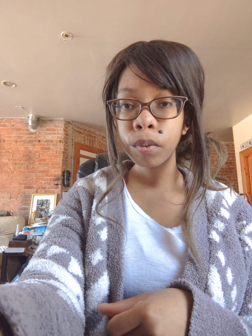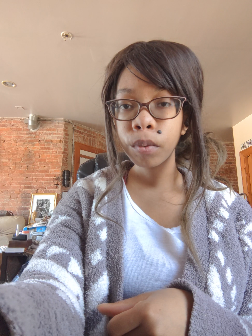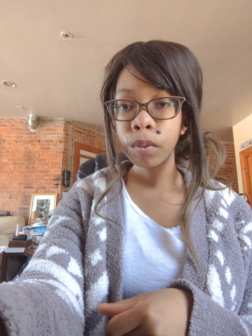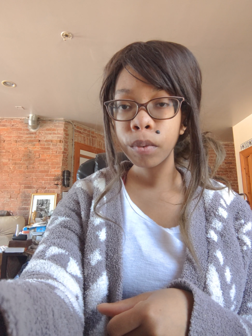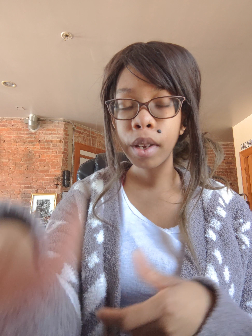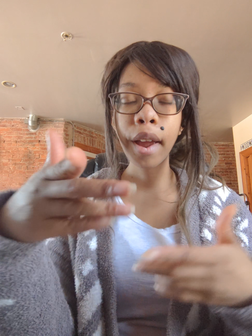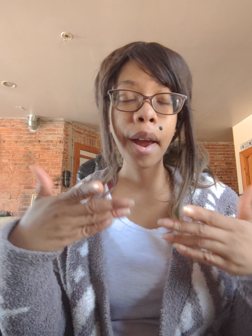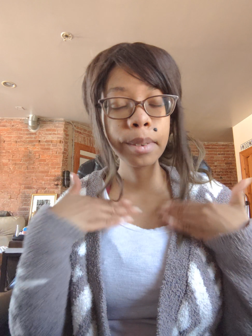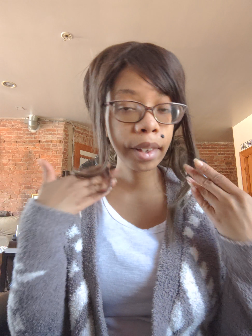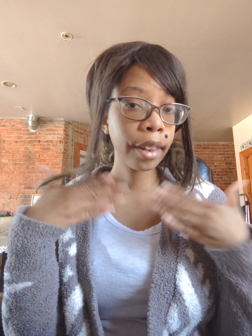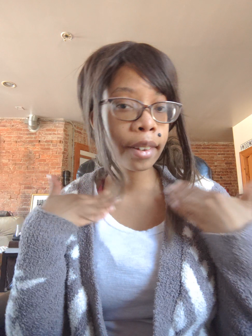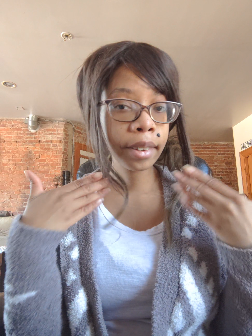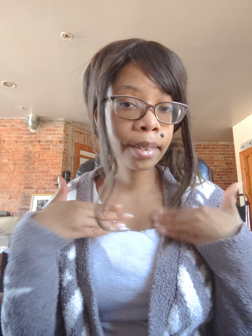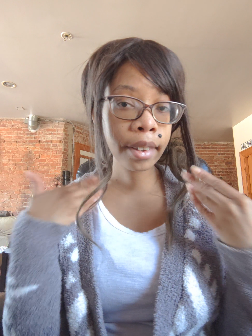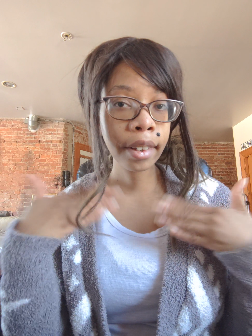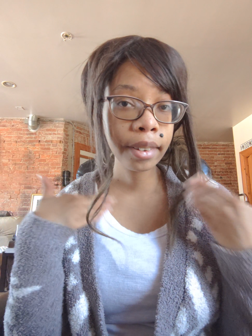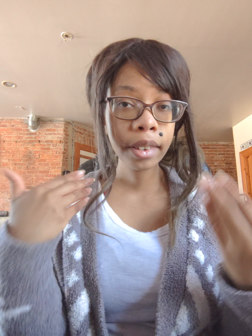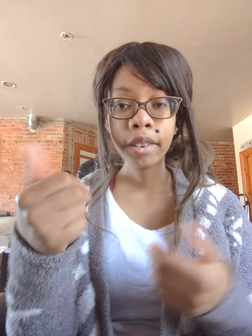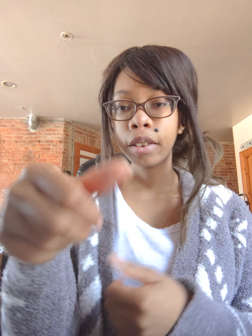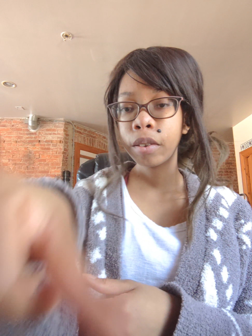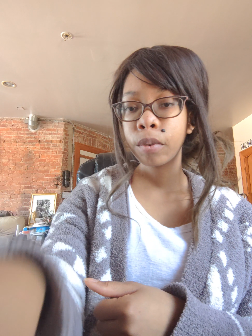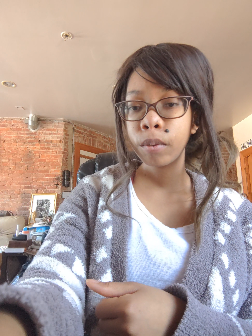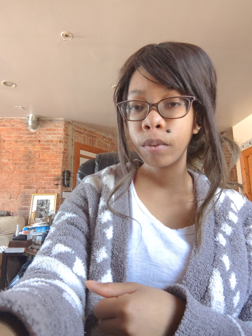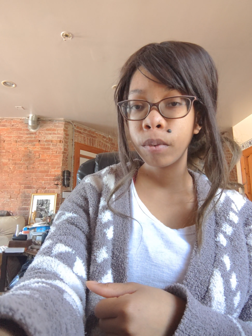happy